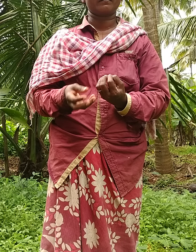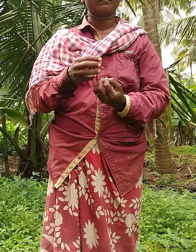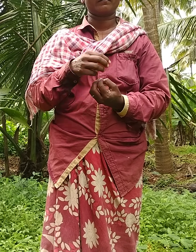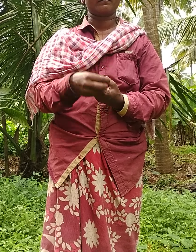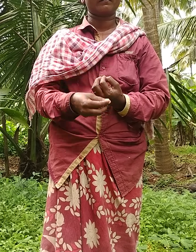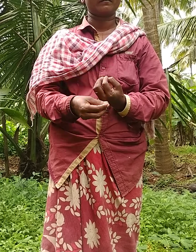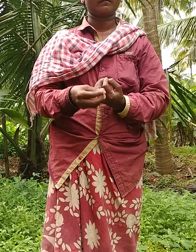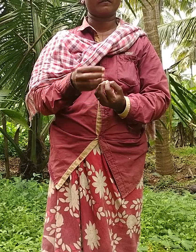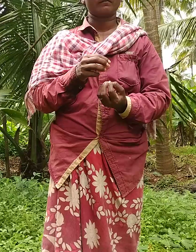Banana